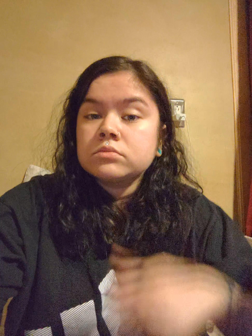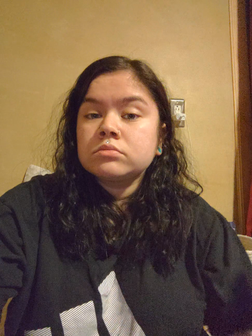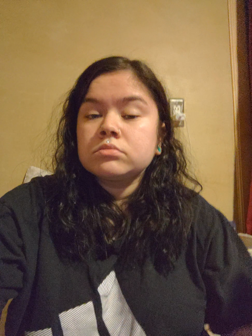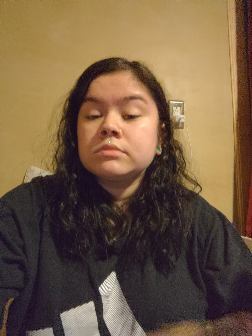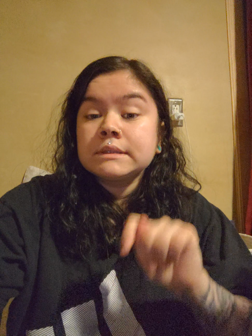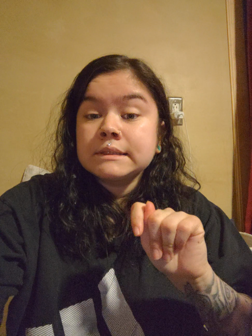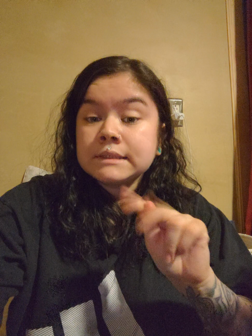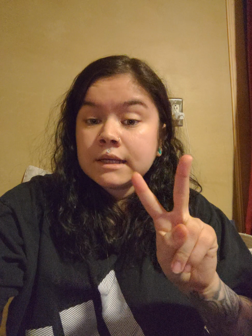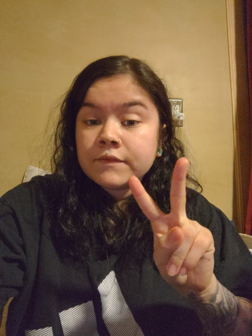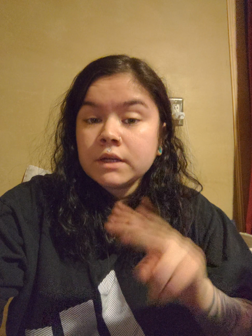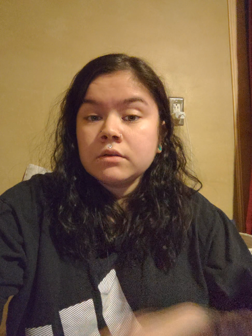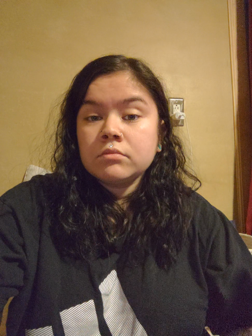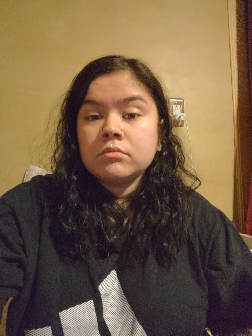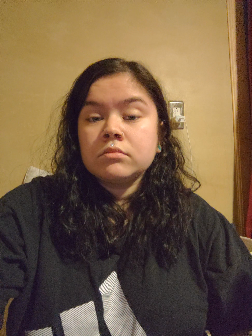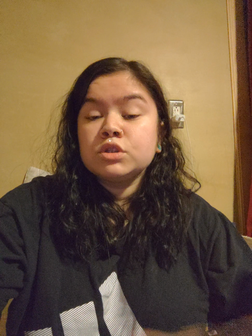TV